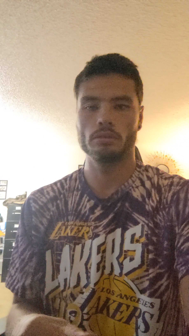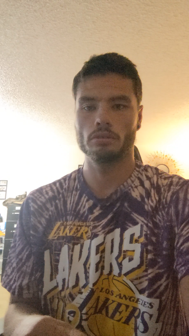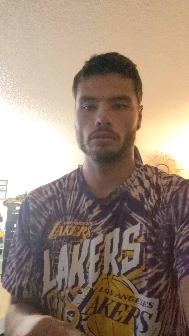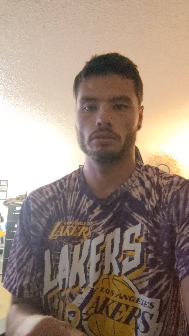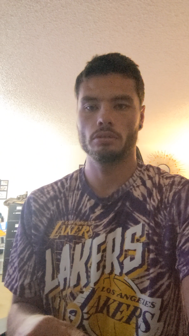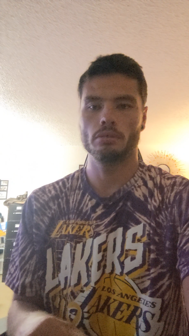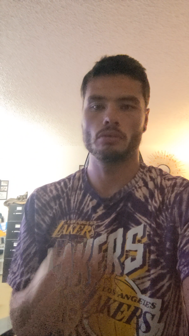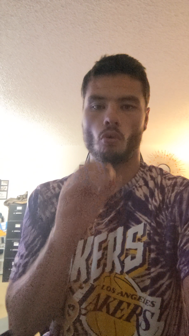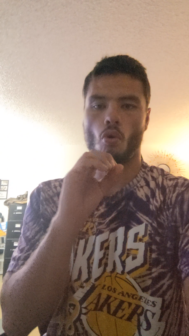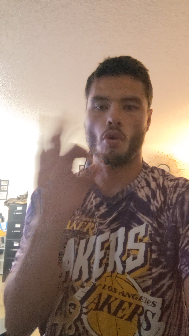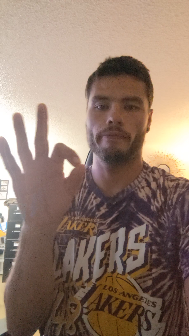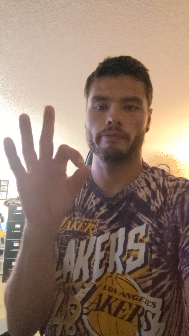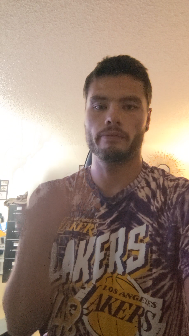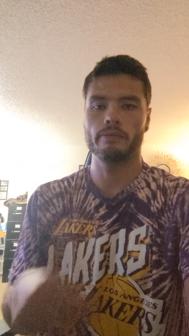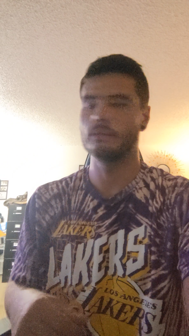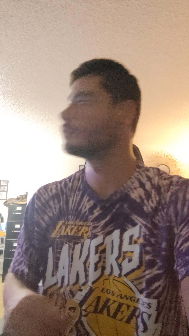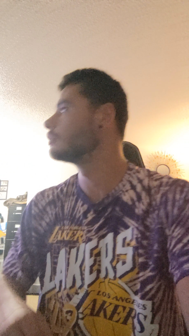off